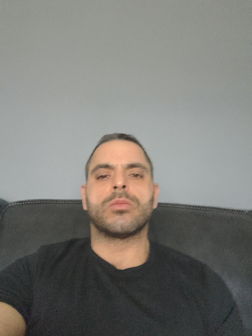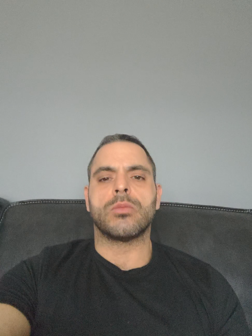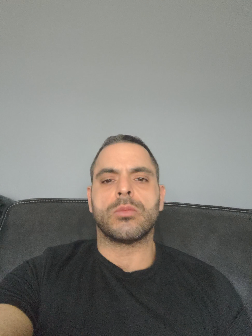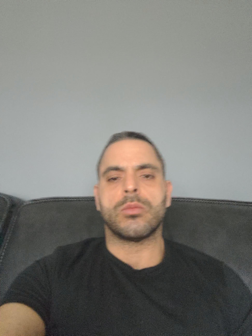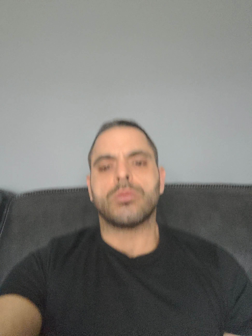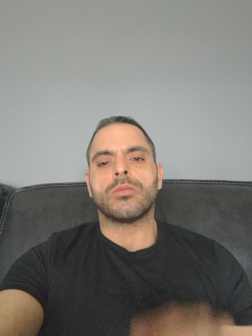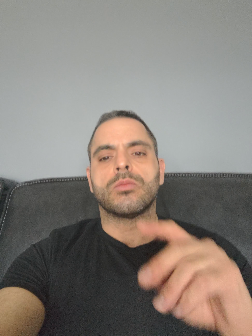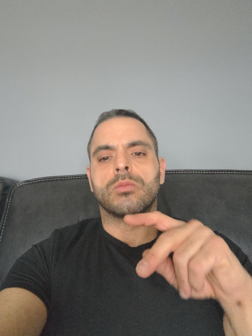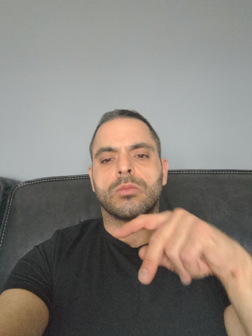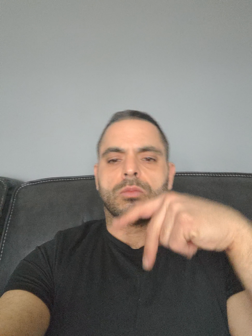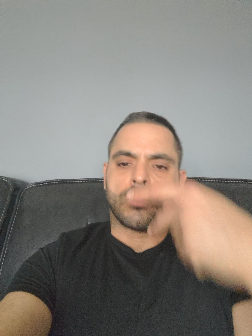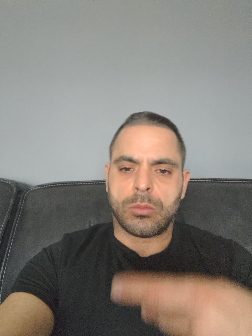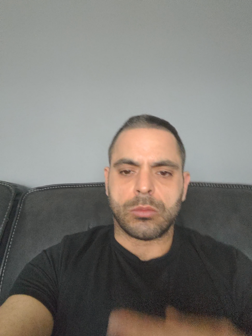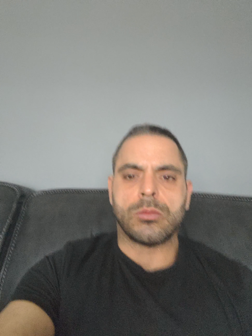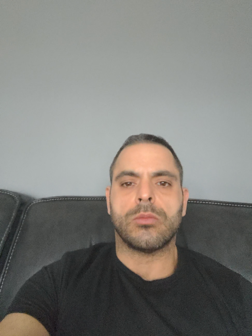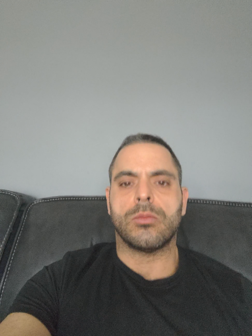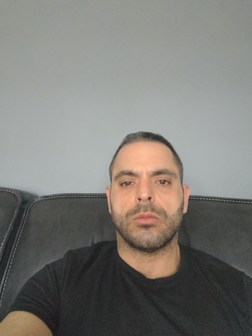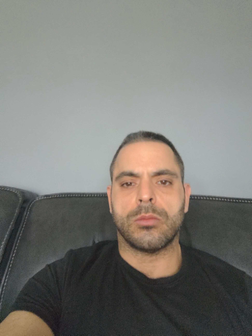fall